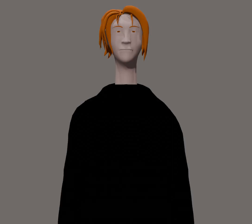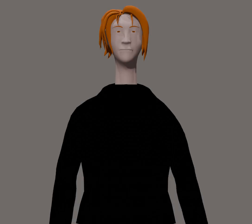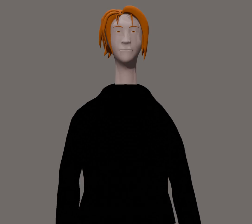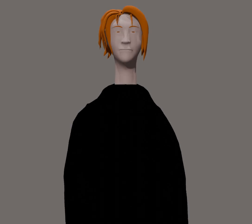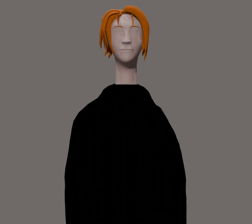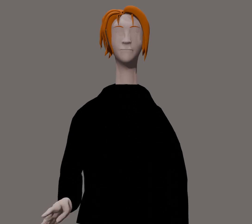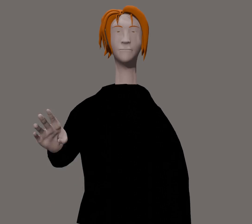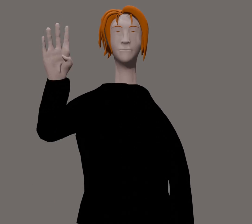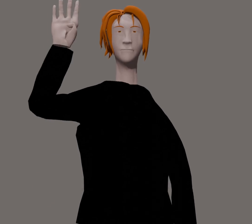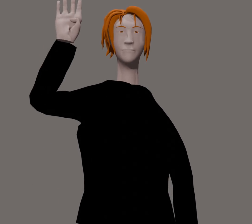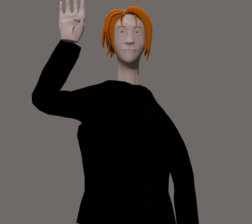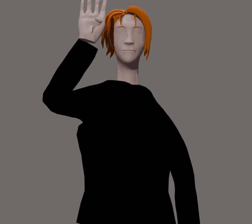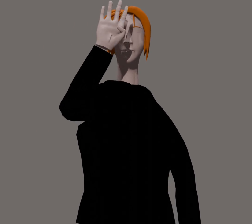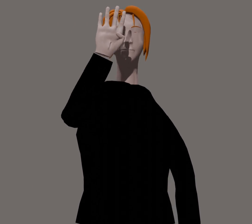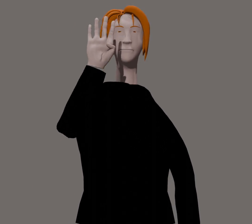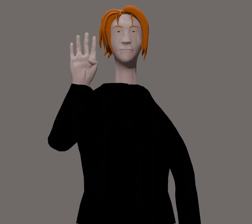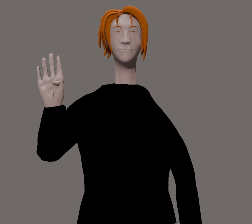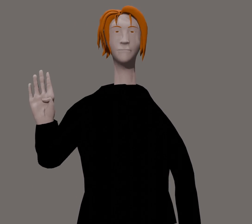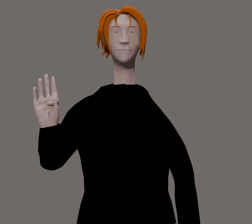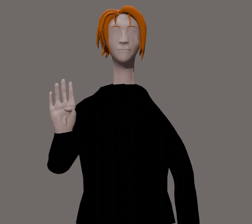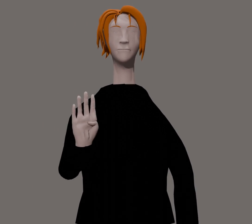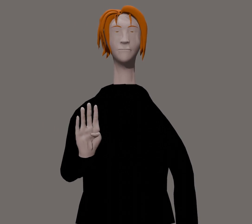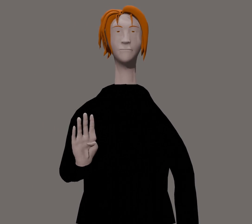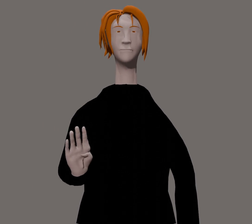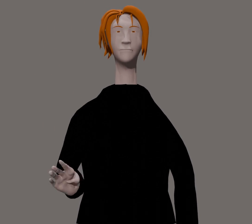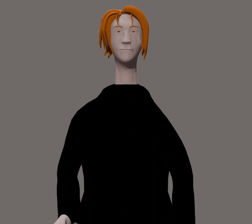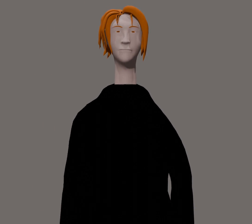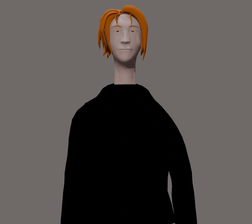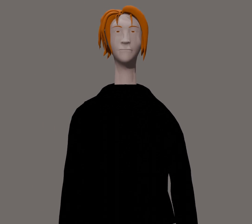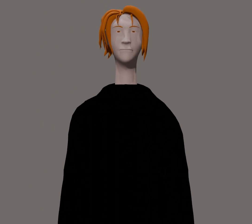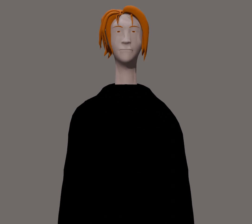Burlington